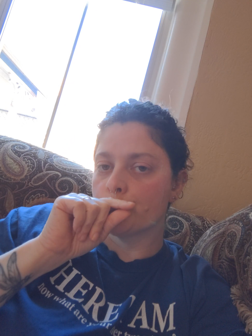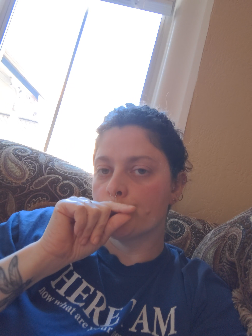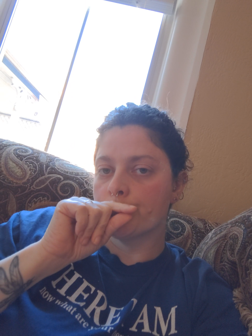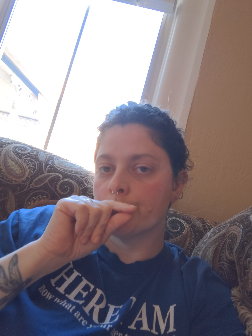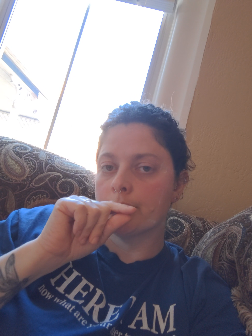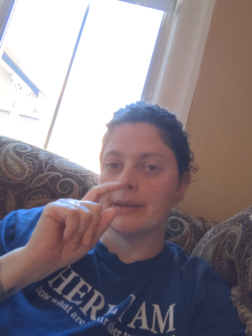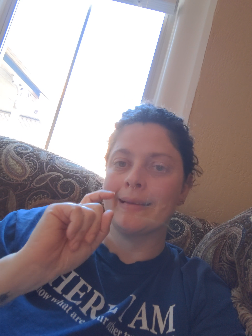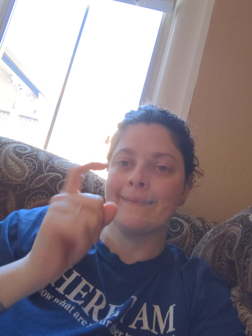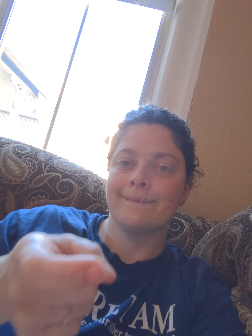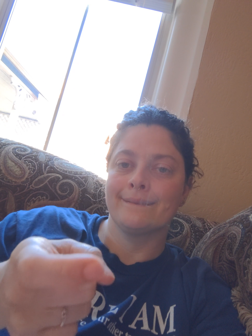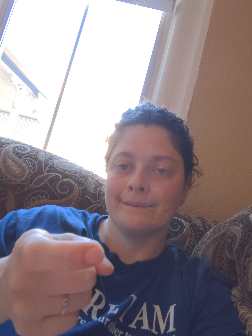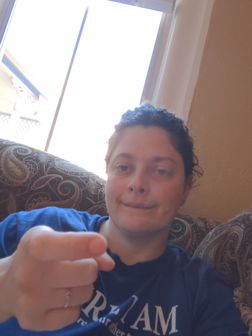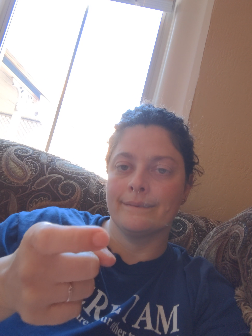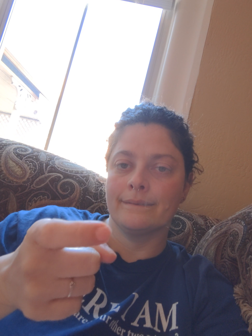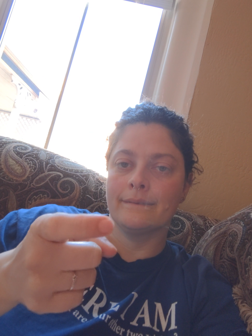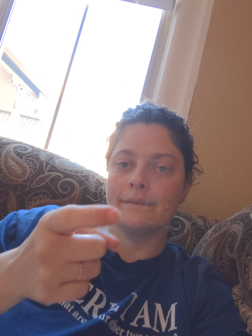gift